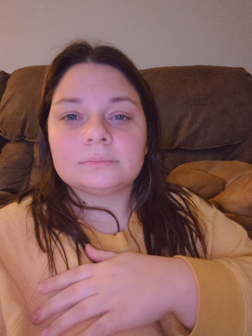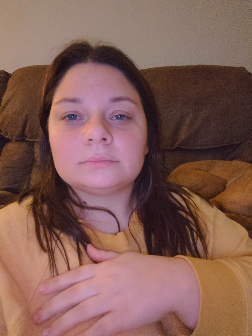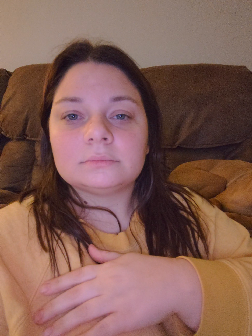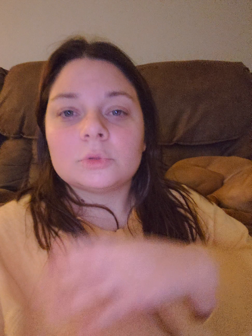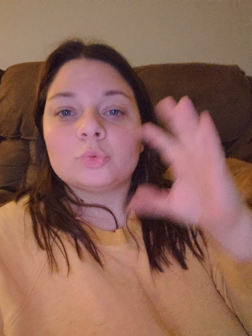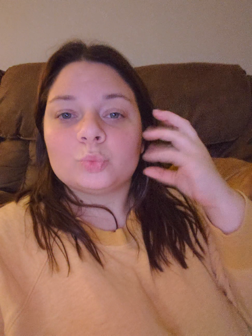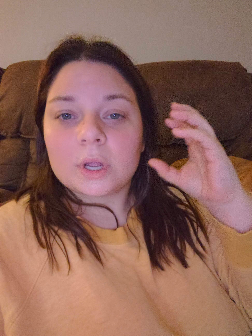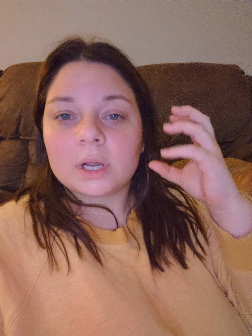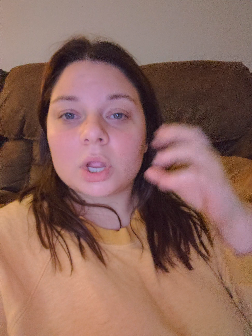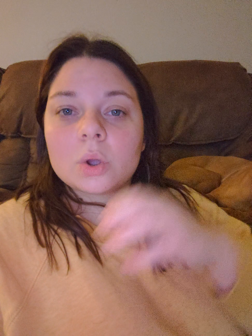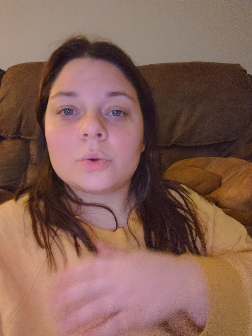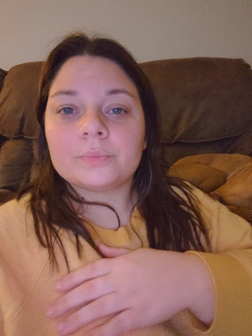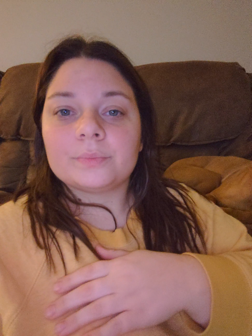radio